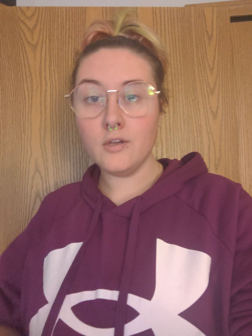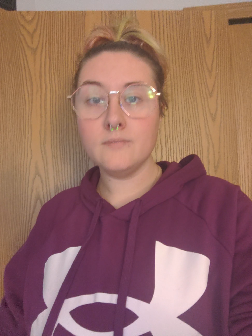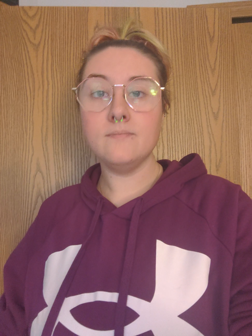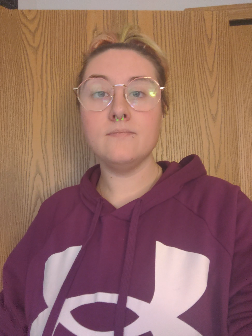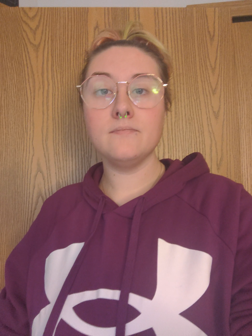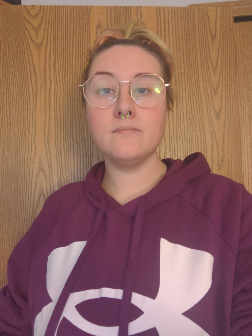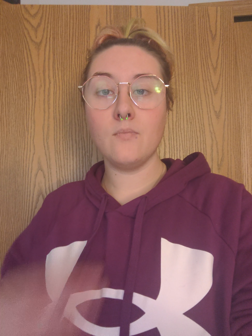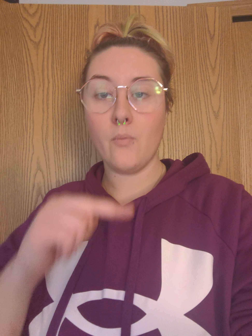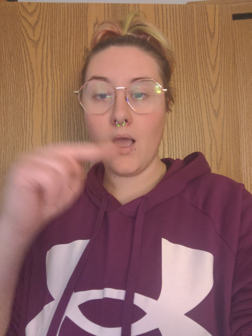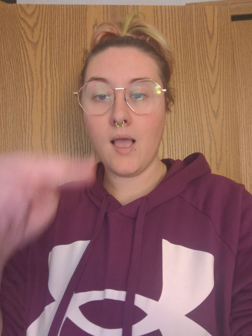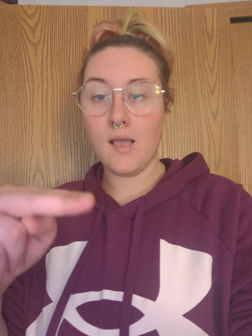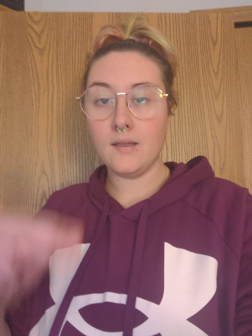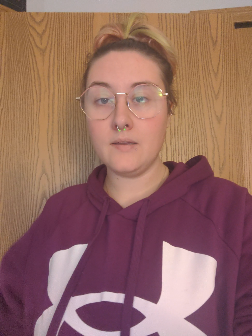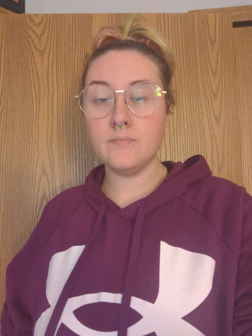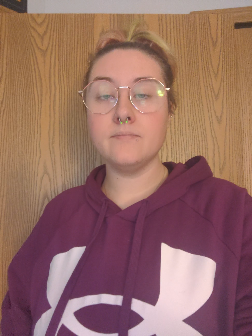ride